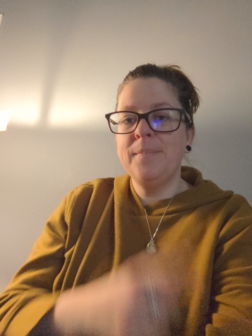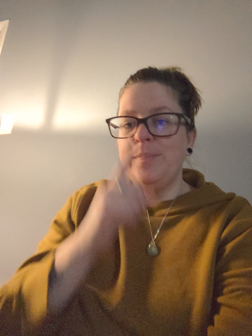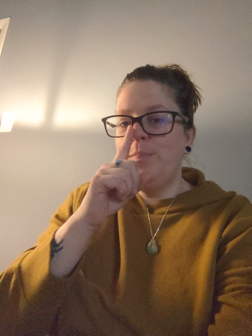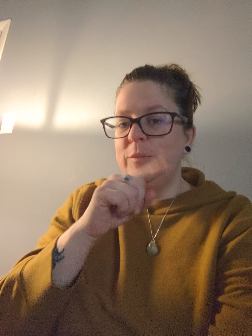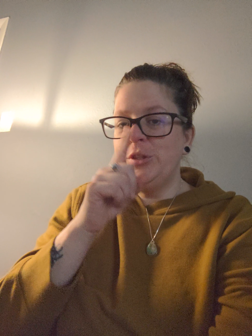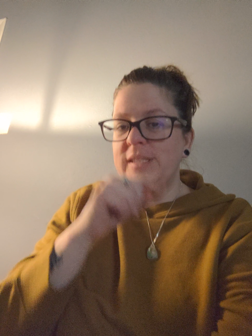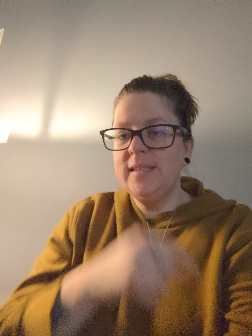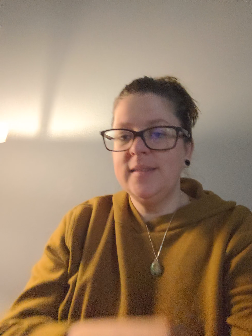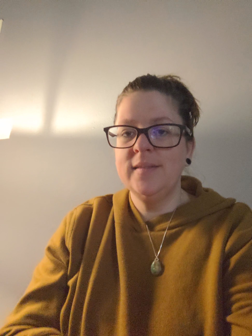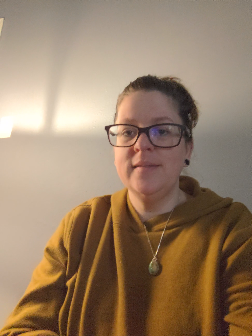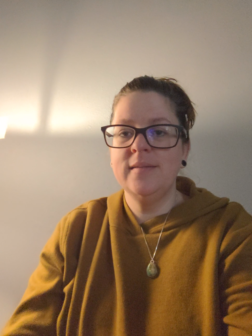pretend